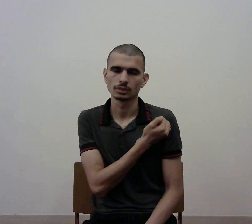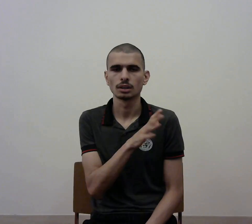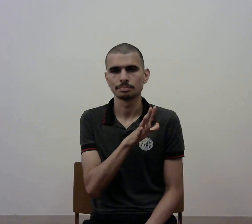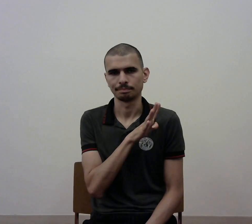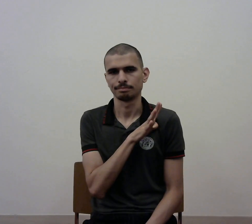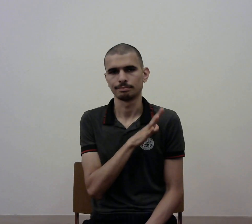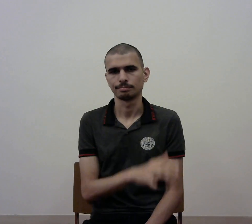olmaq